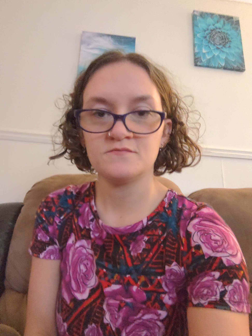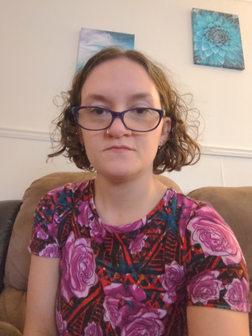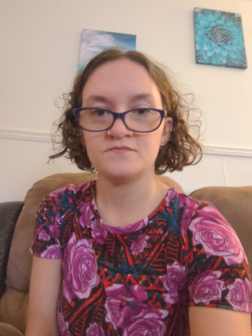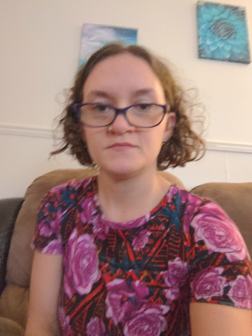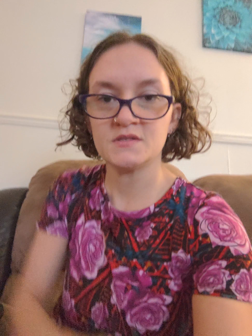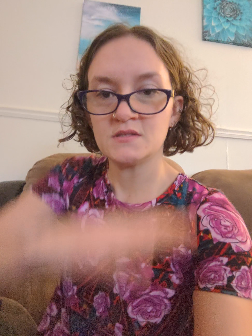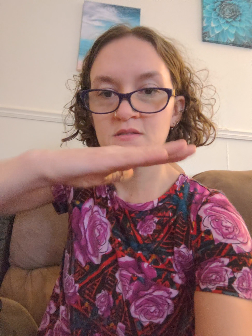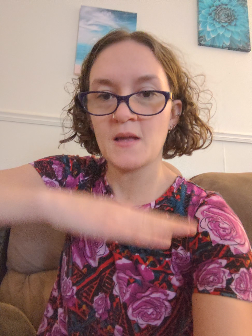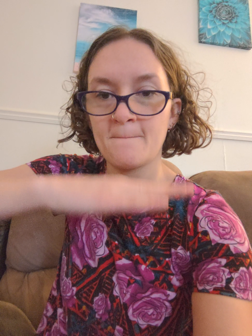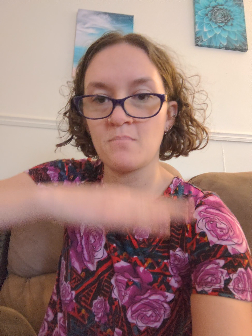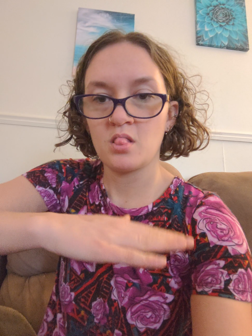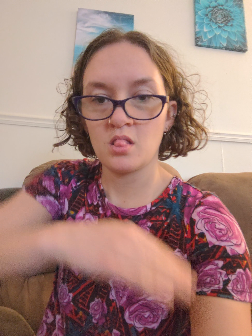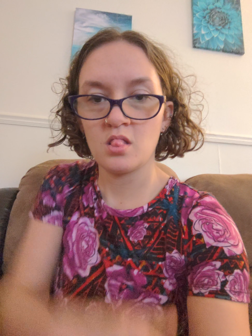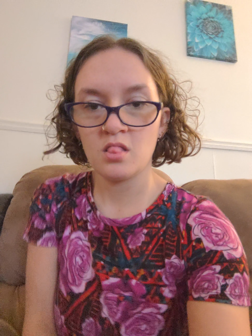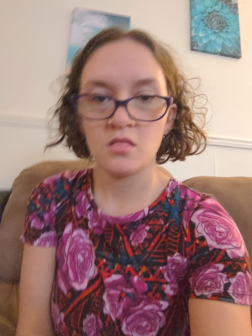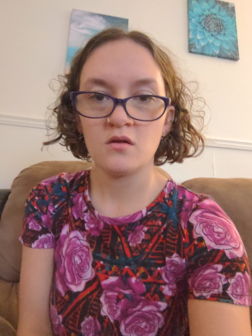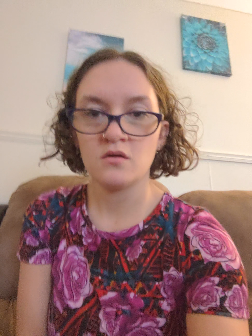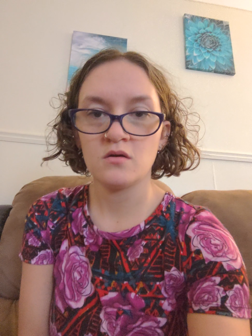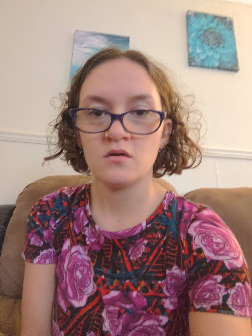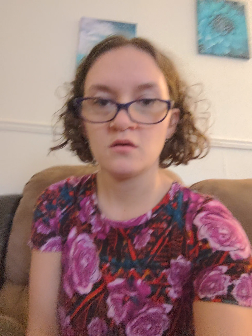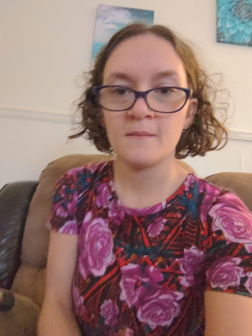table